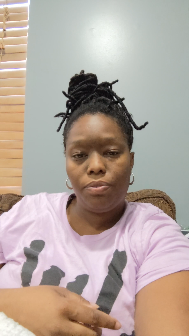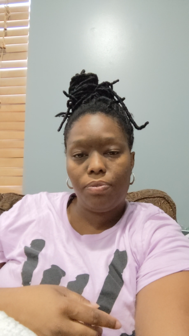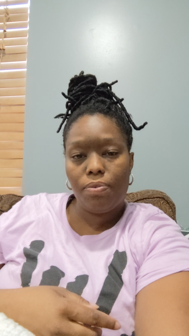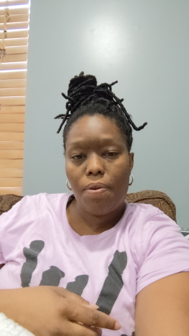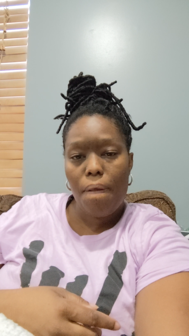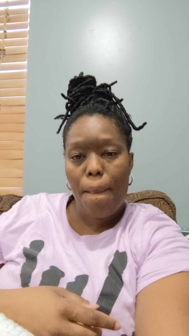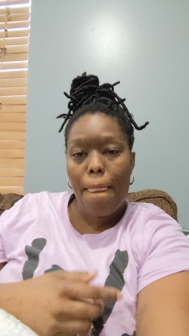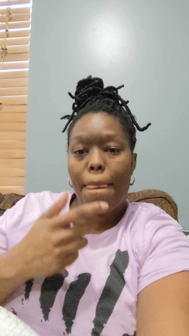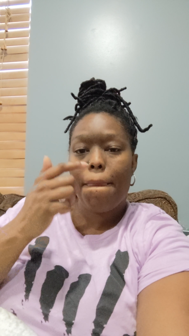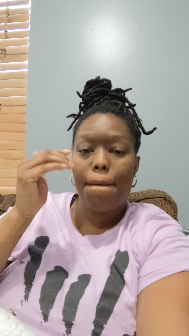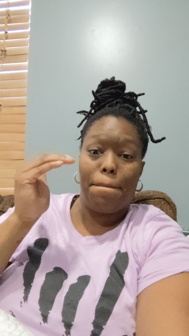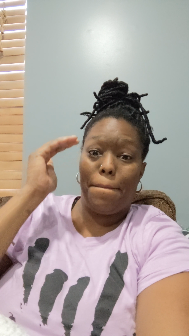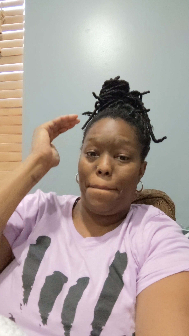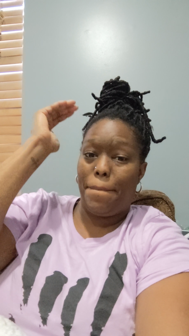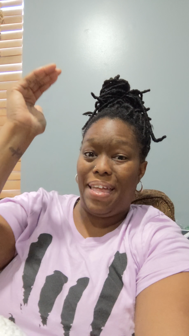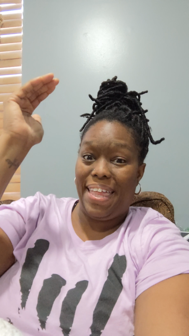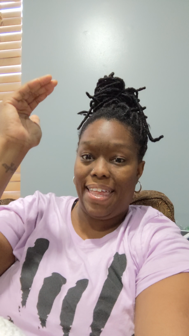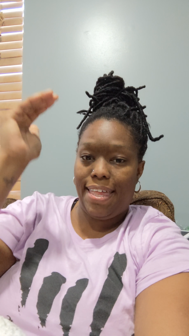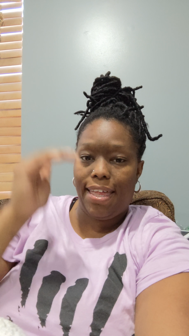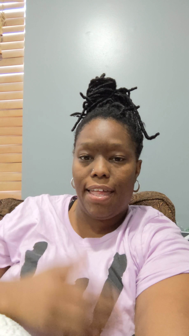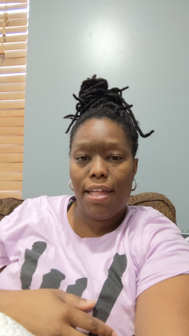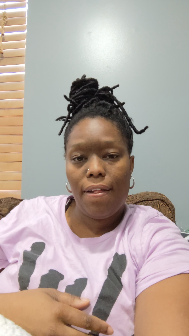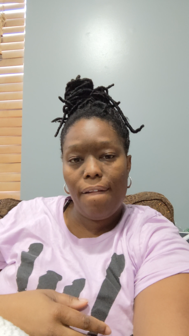big